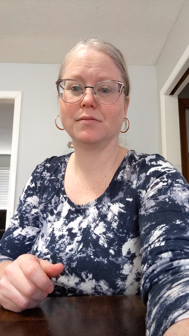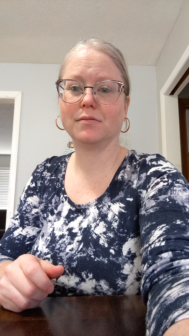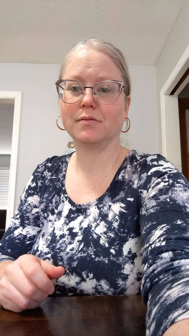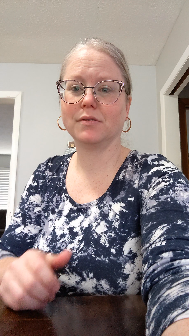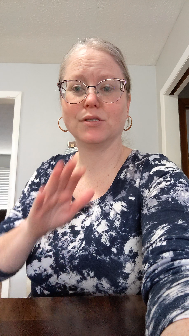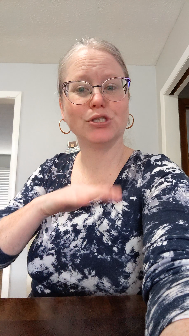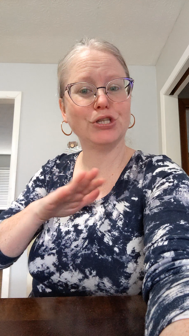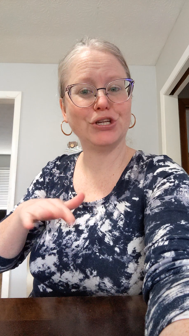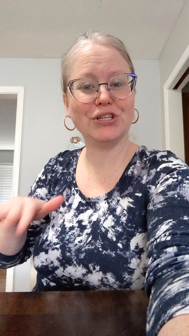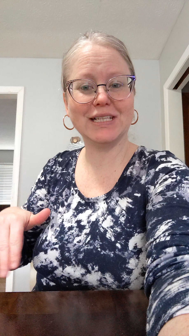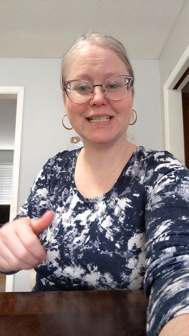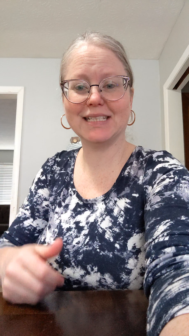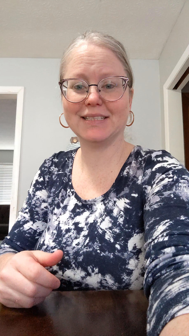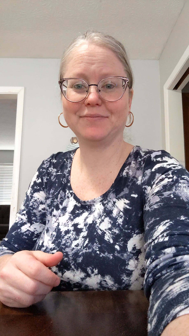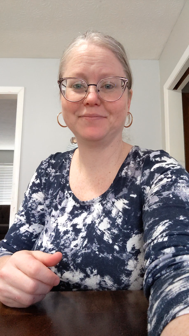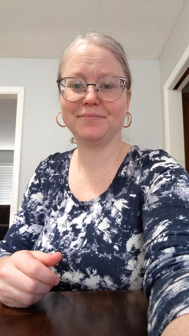children